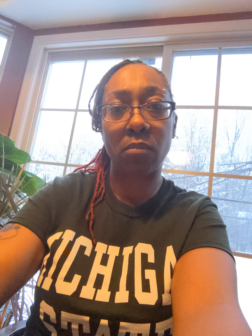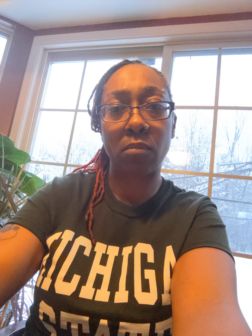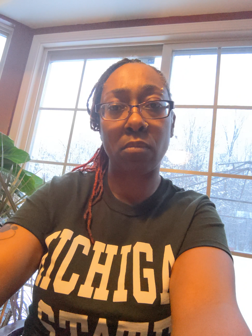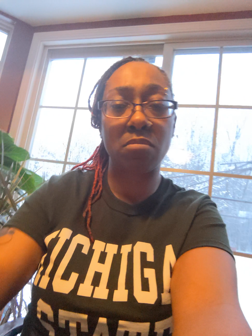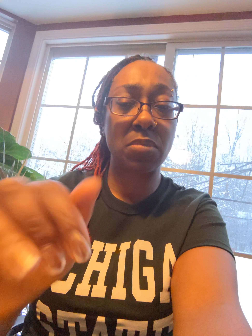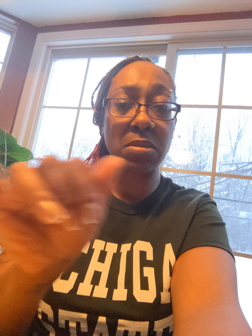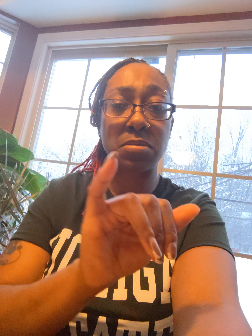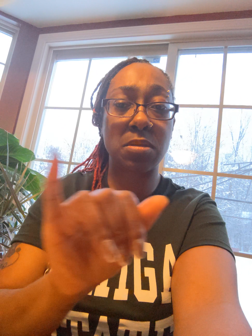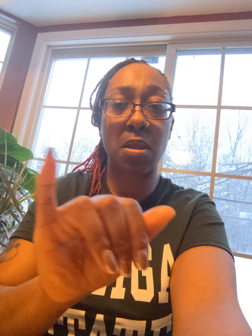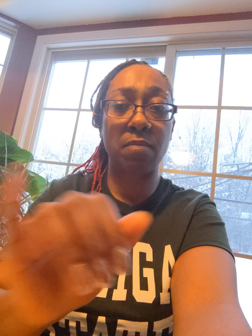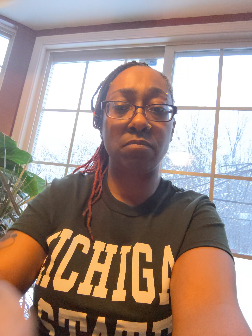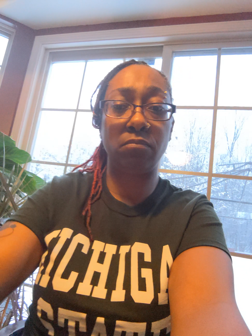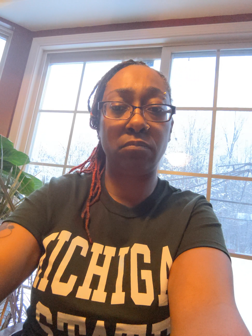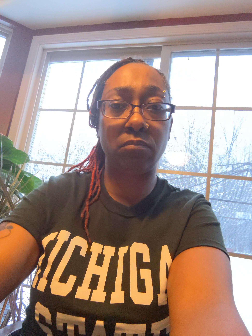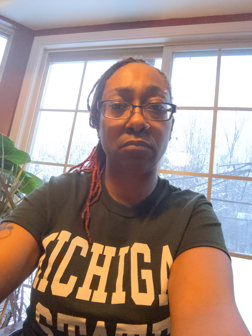same